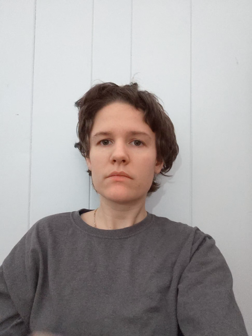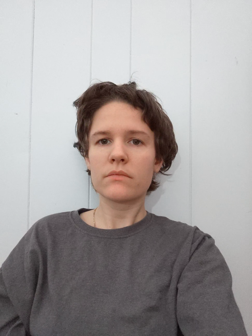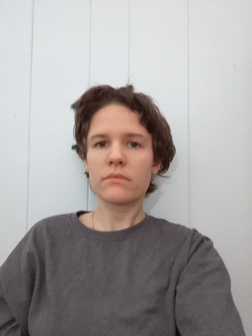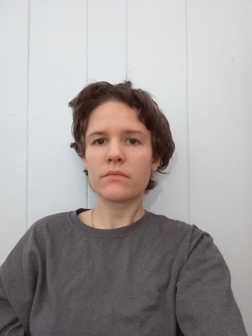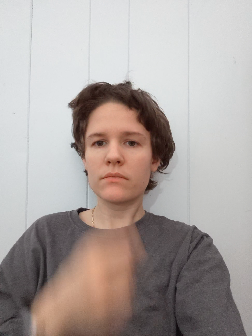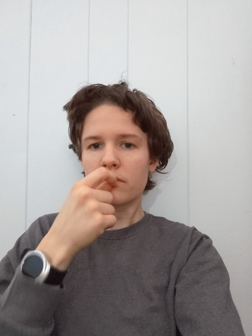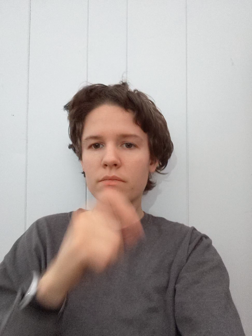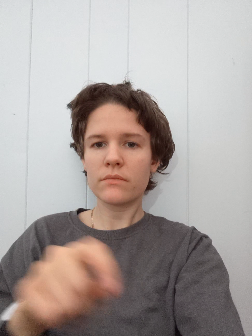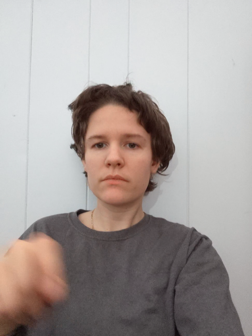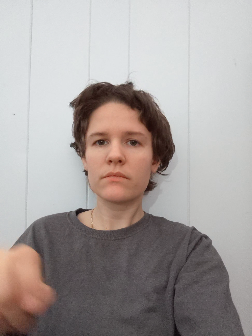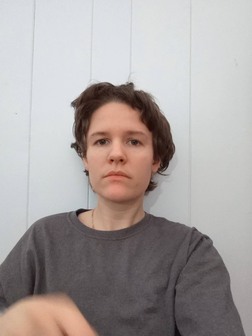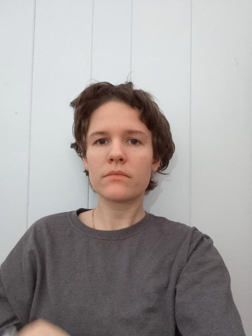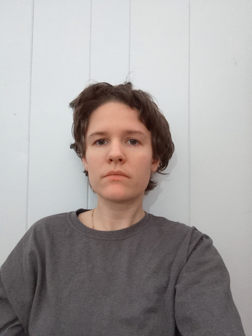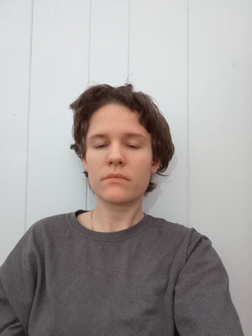pencil